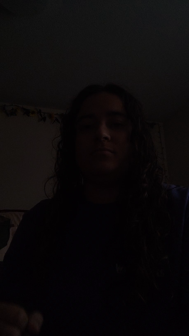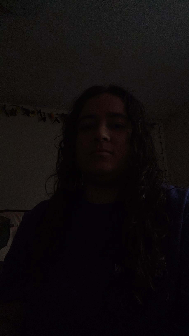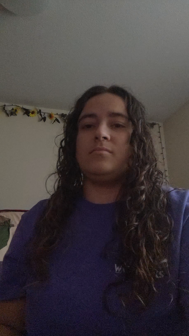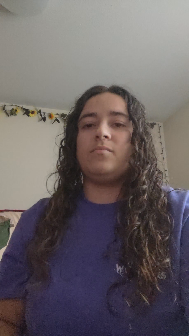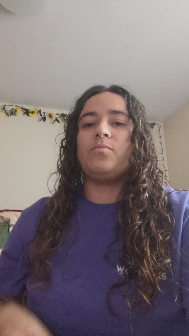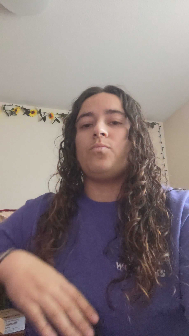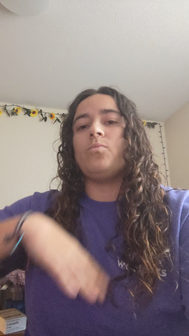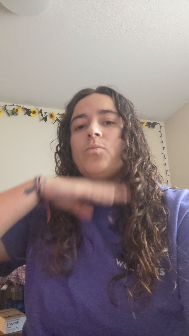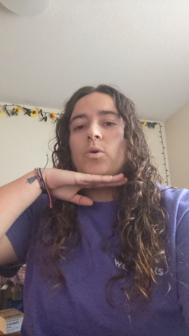full